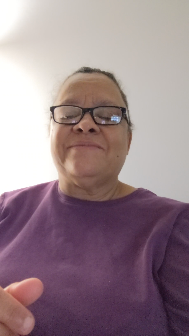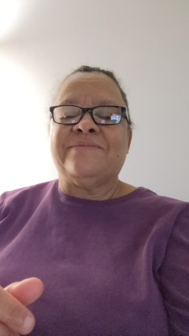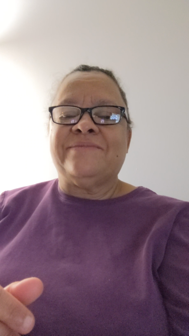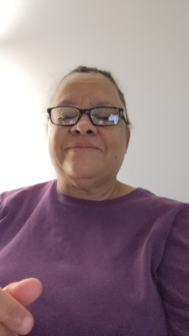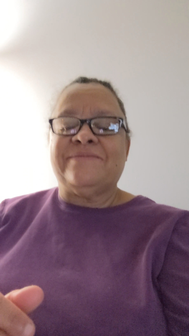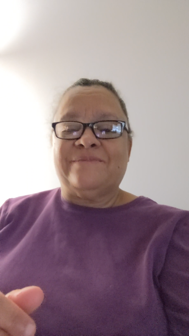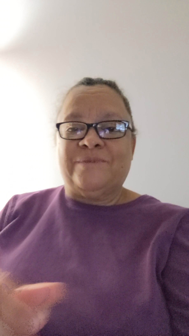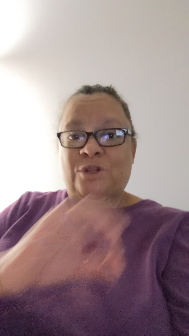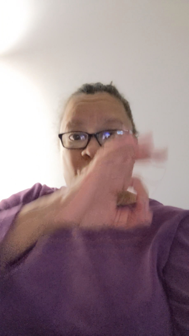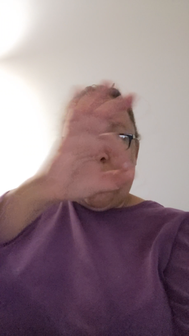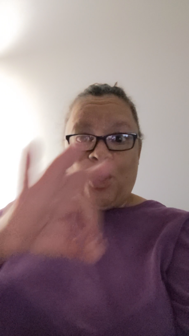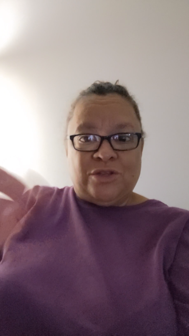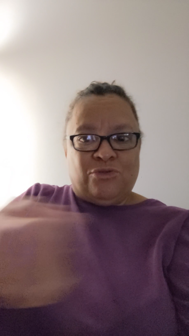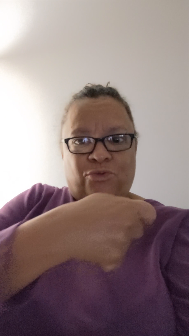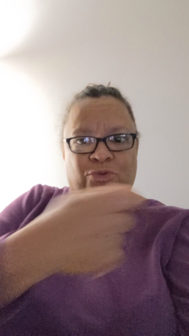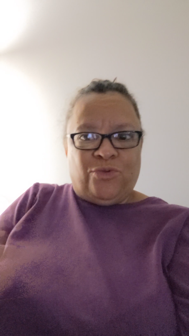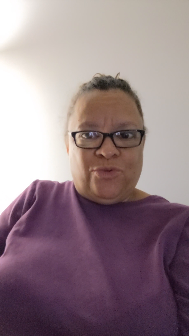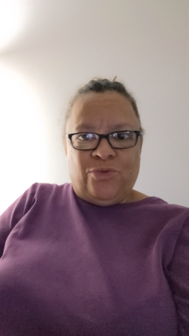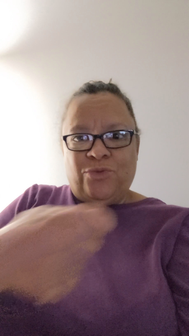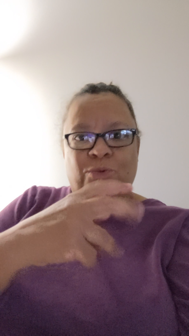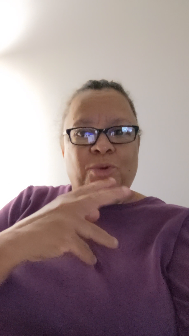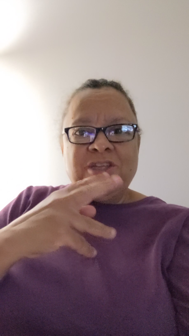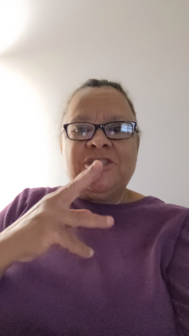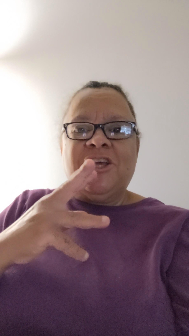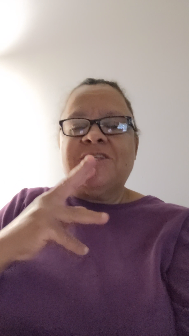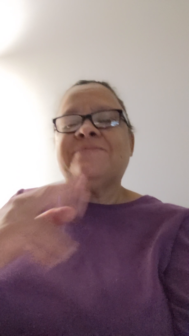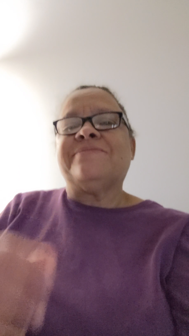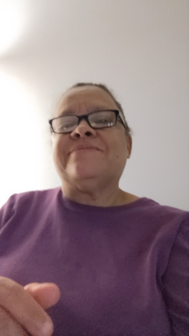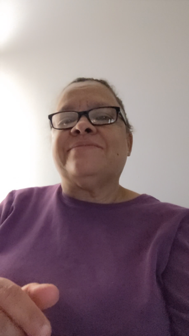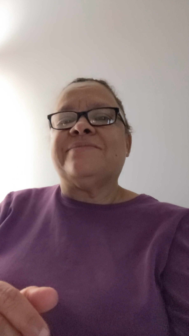hose